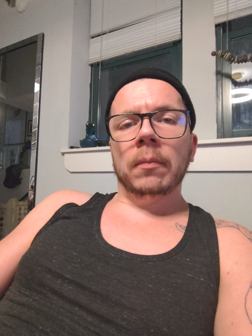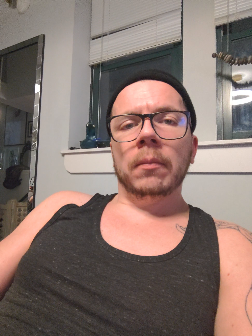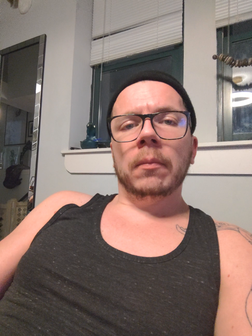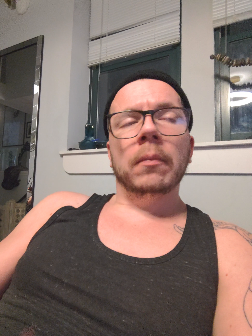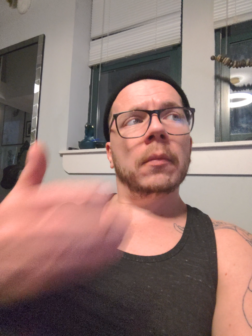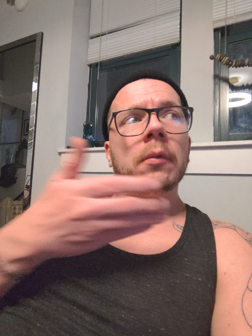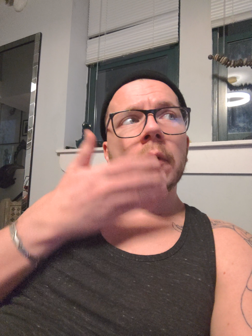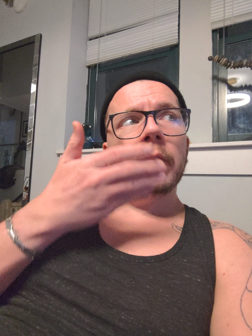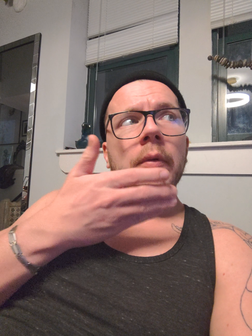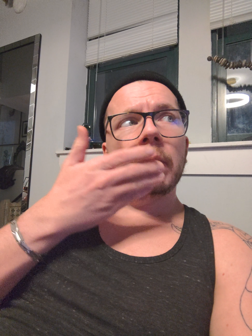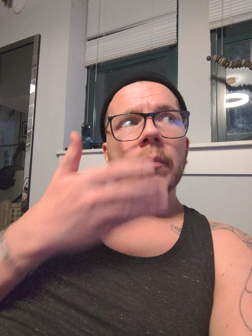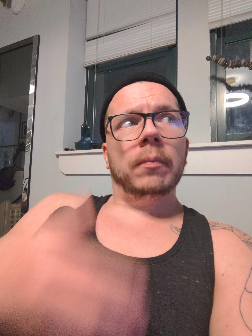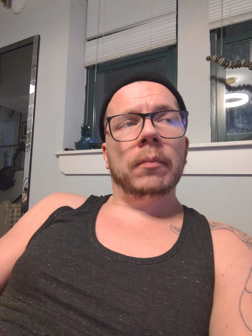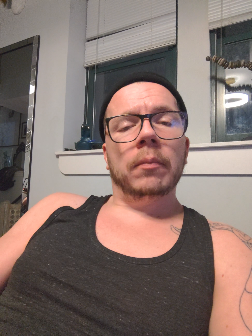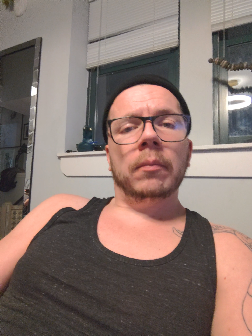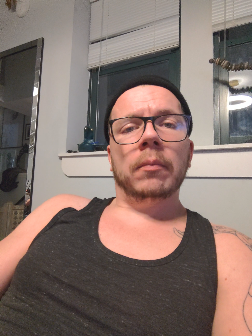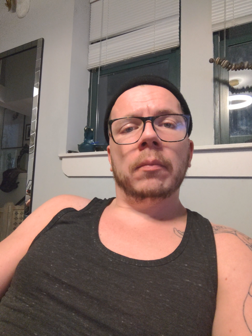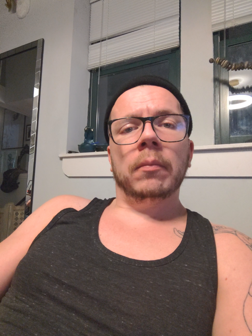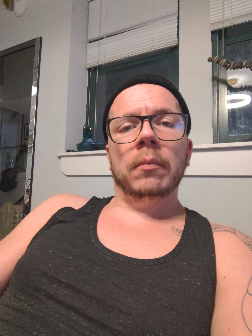cereal